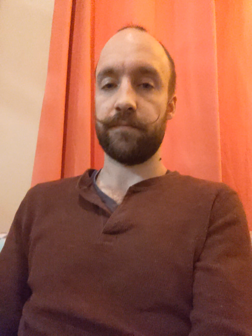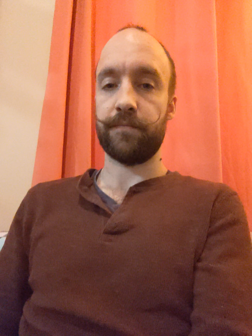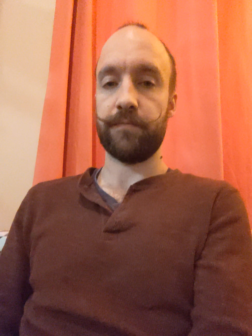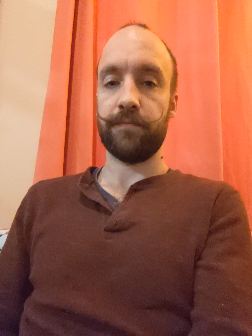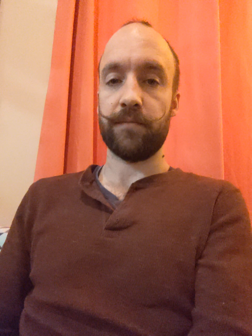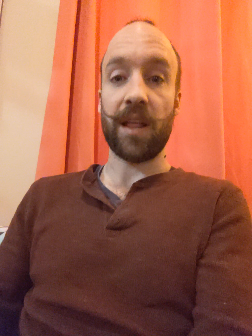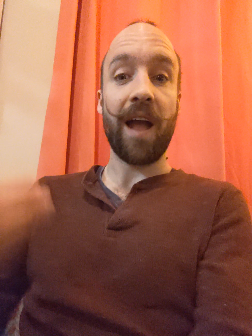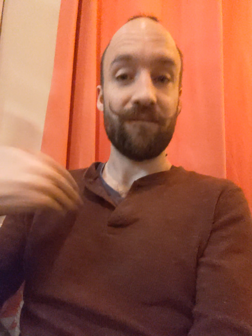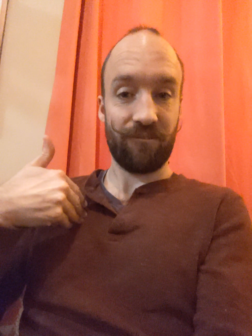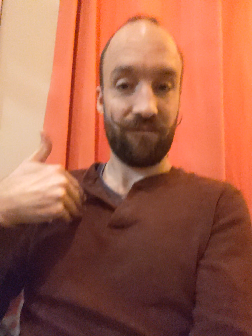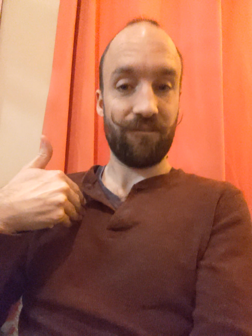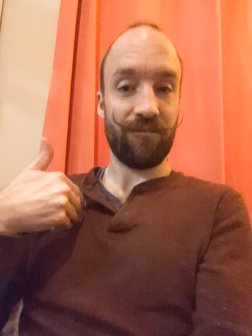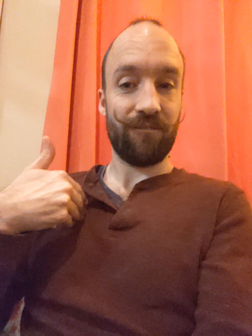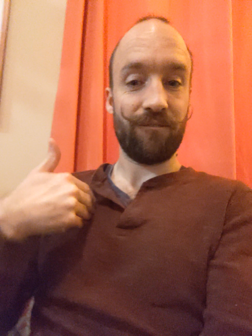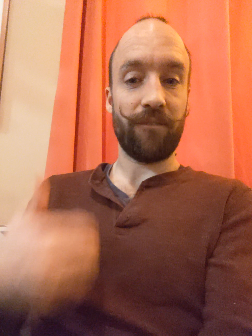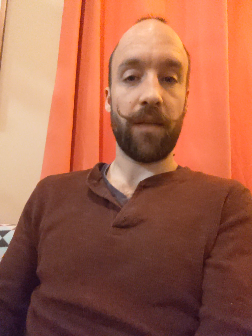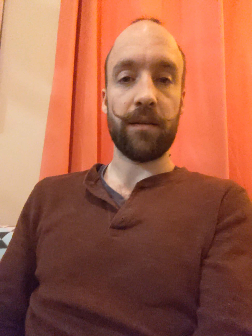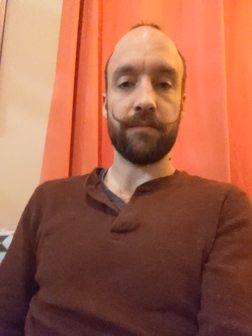have